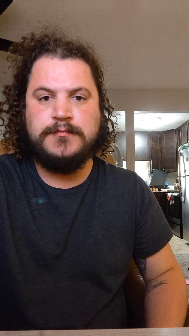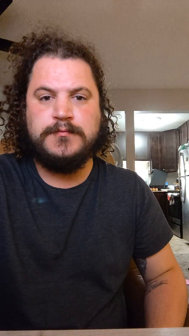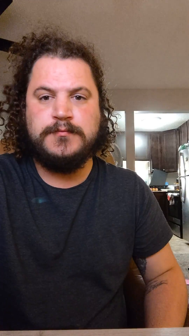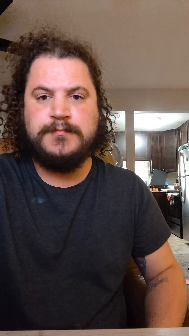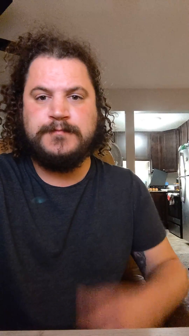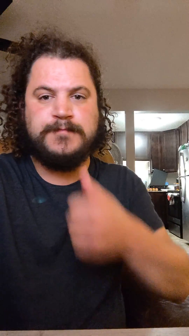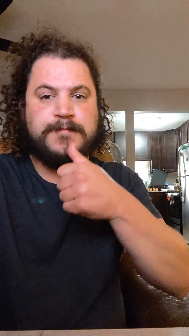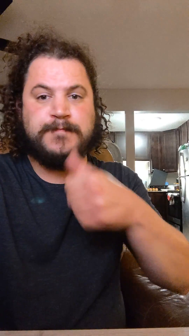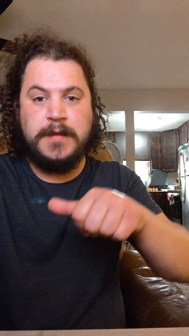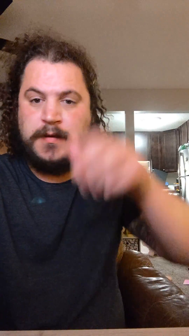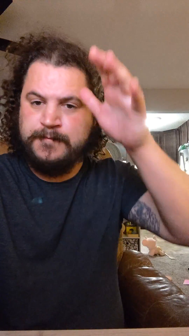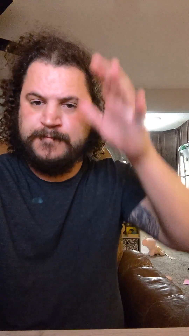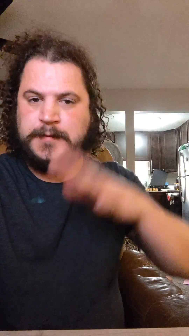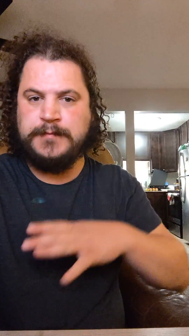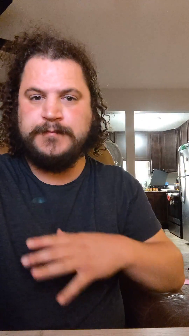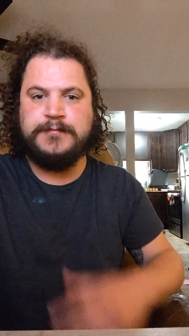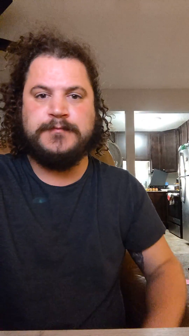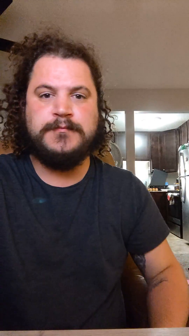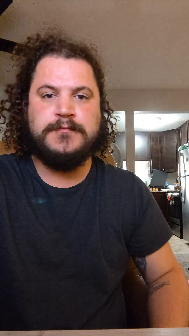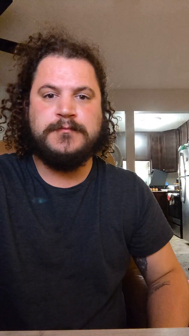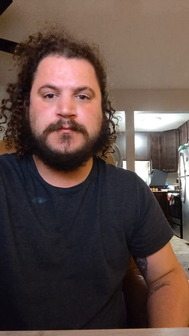mailman